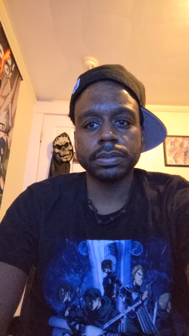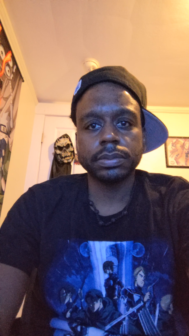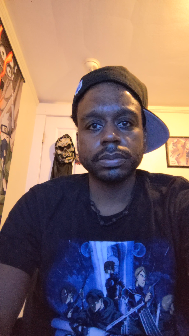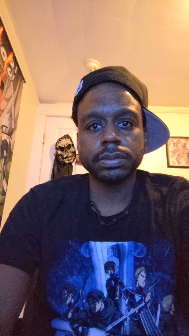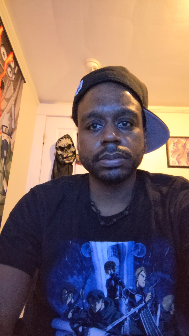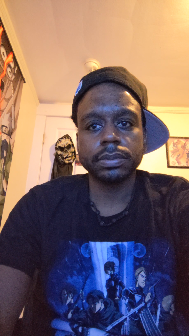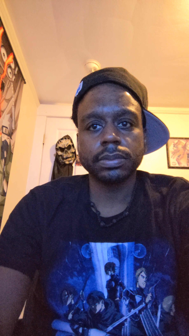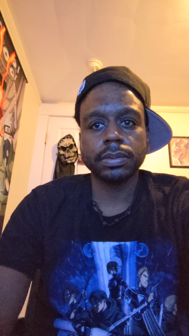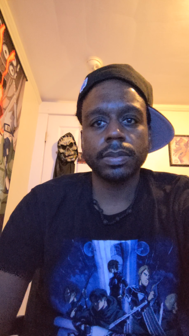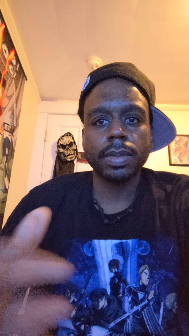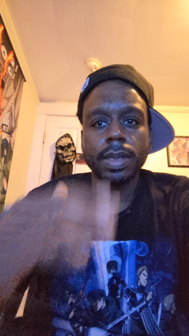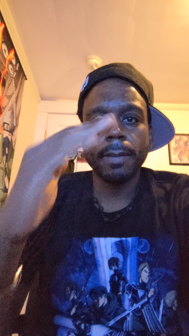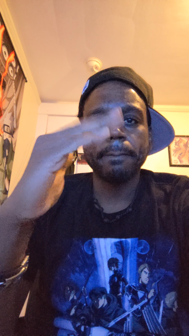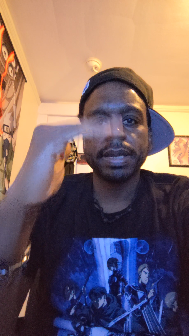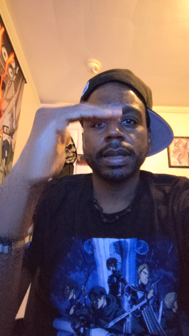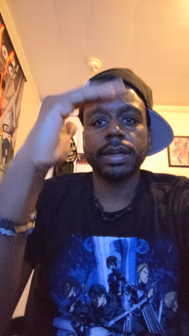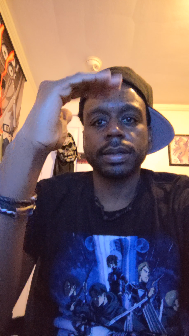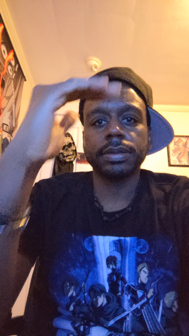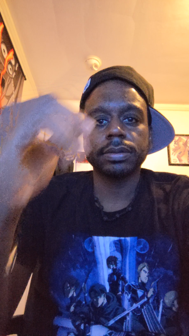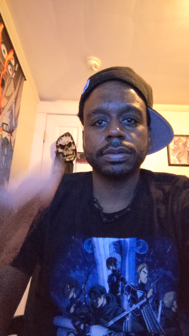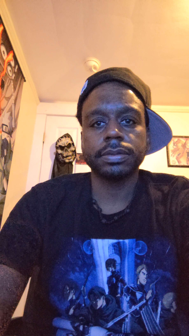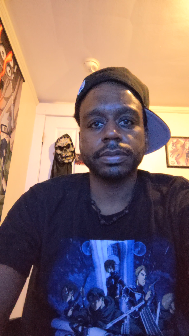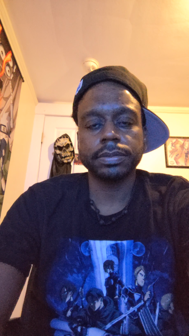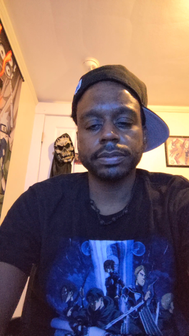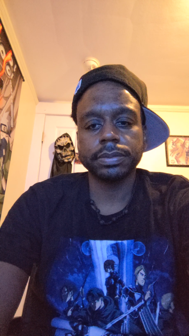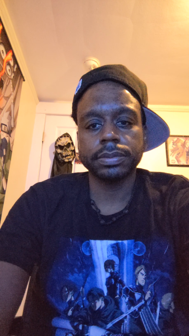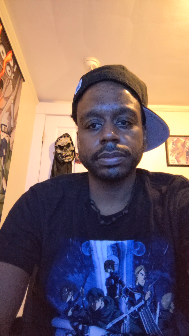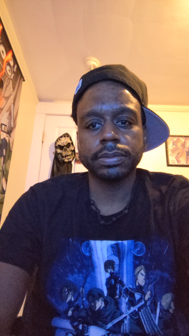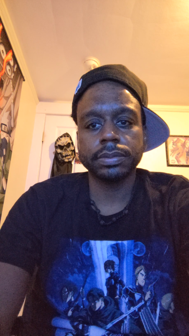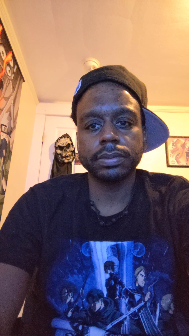build